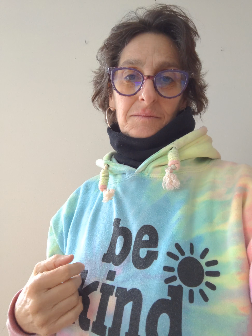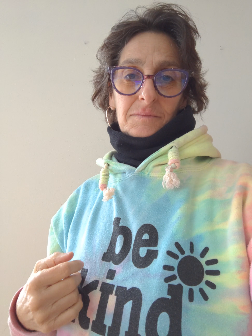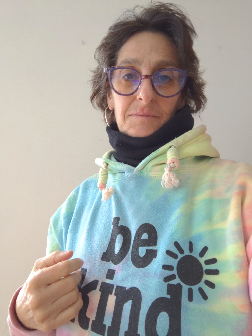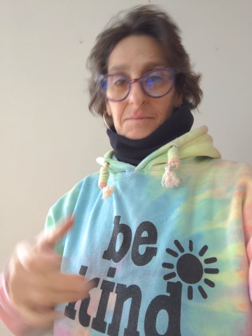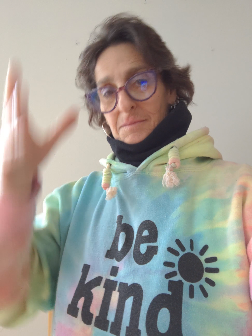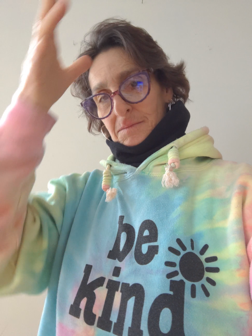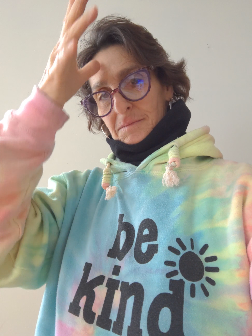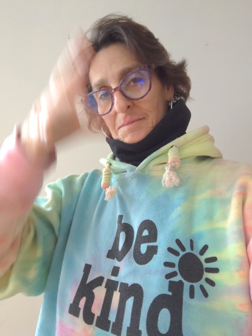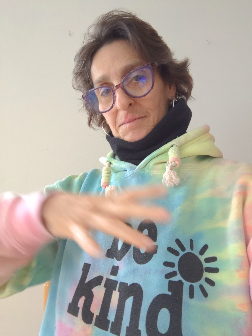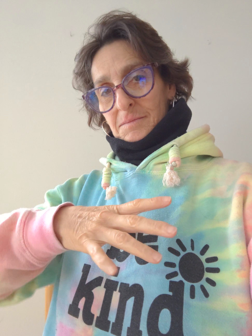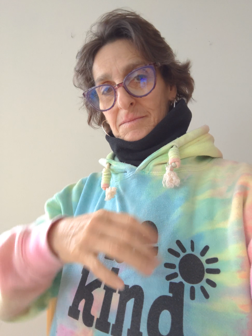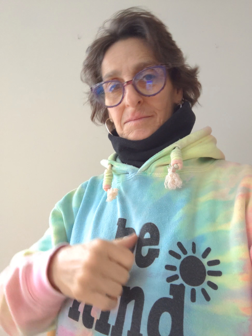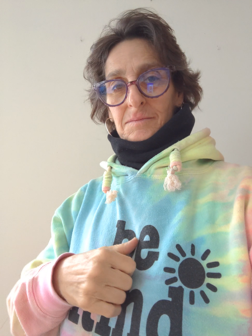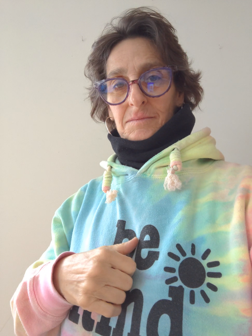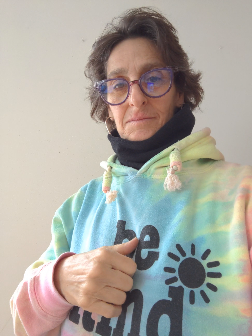man